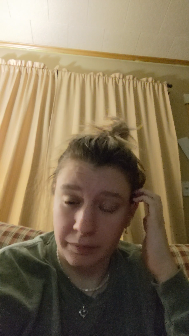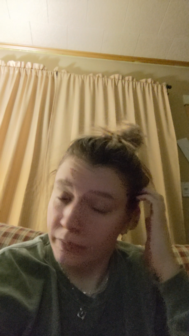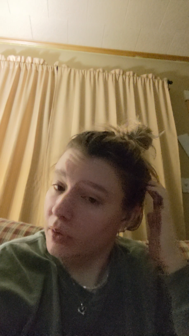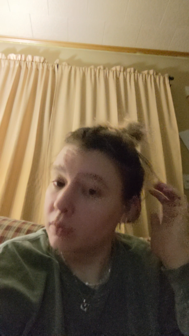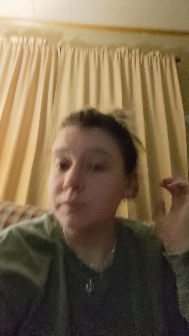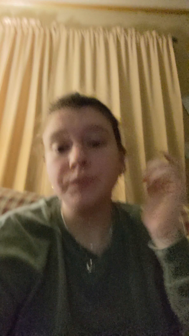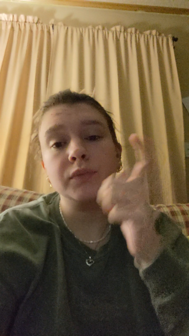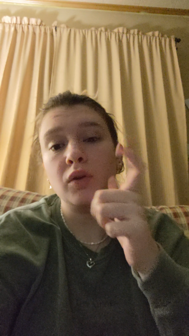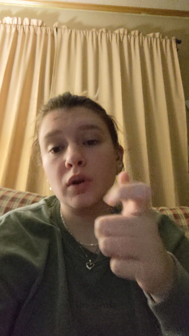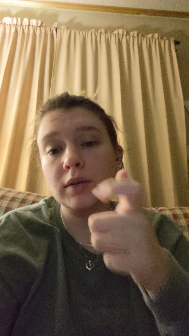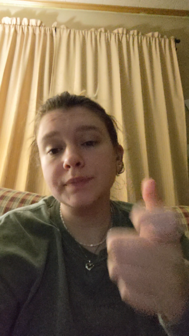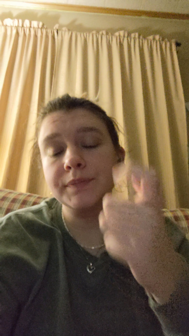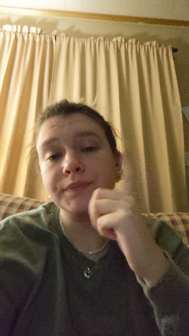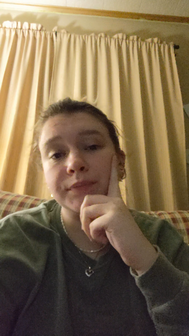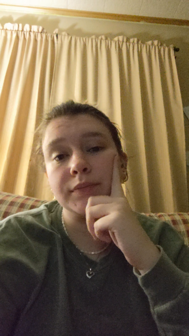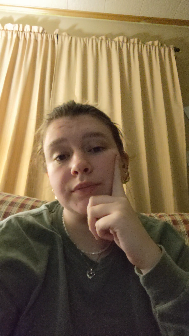run